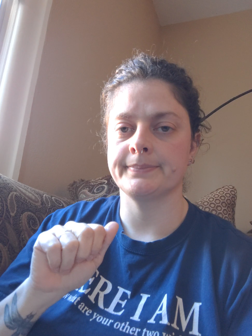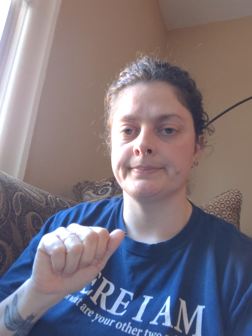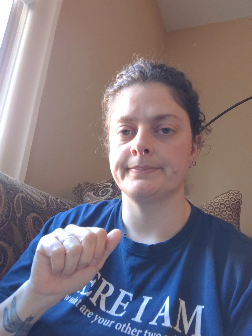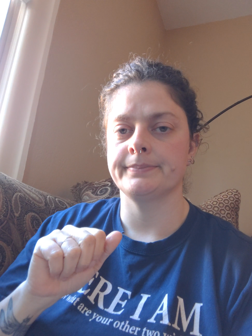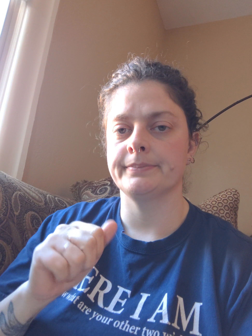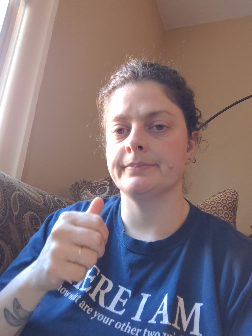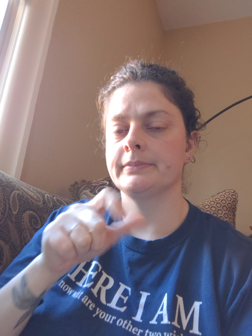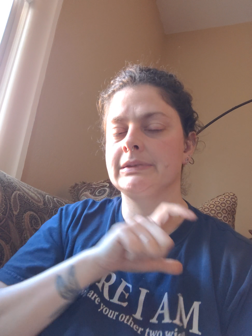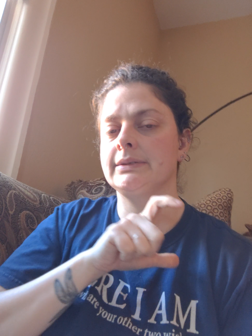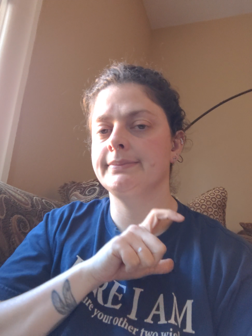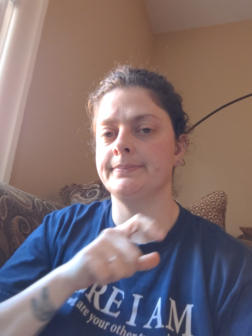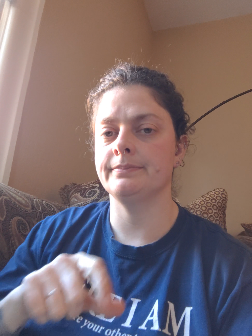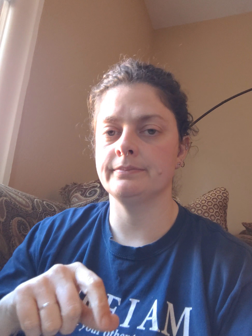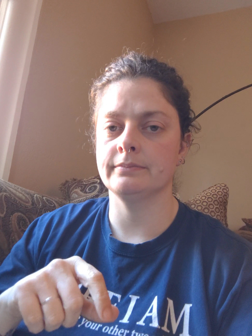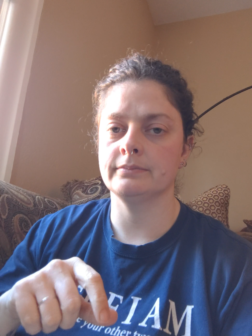police